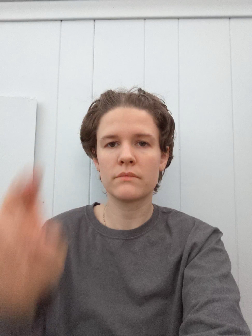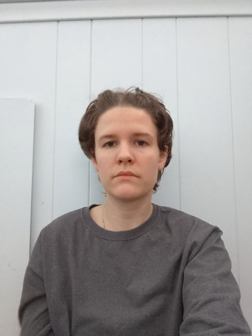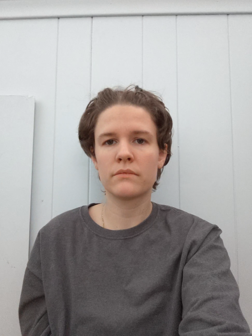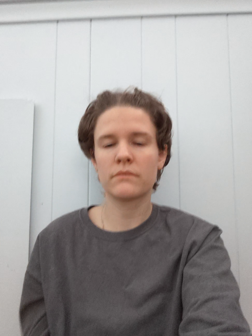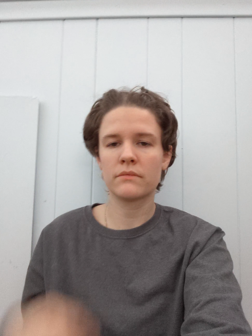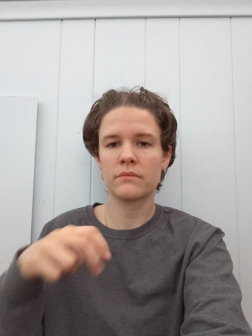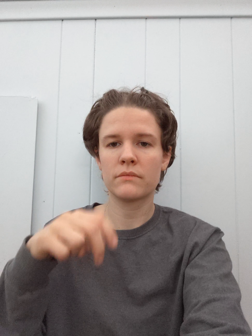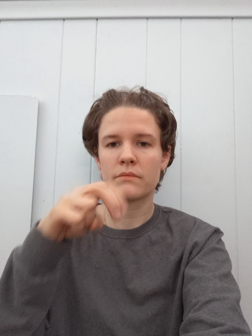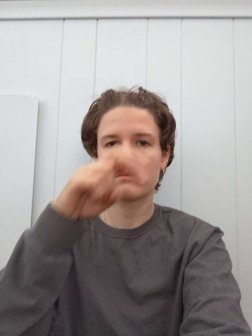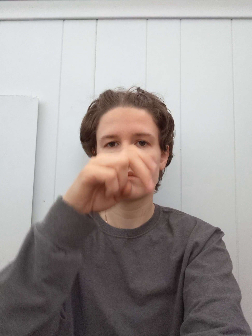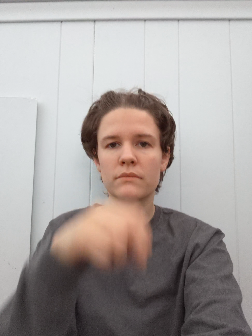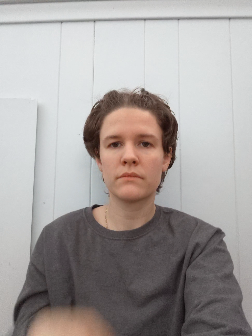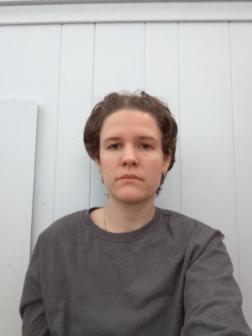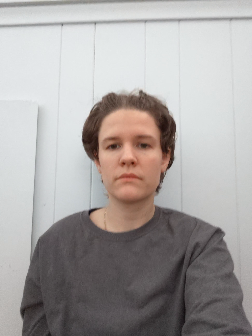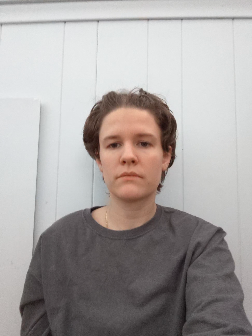stairs